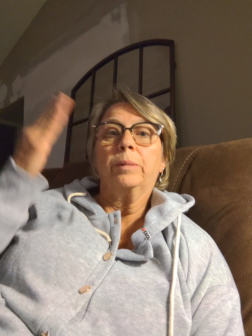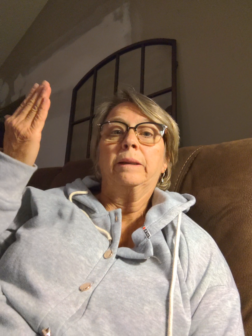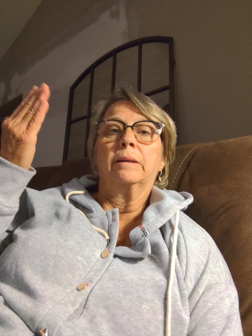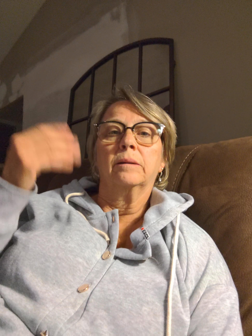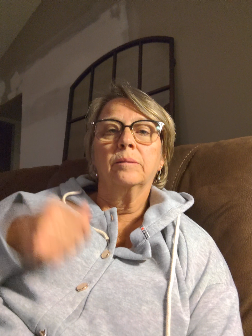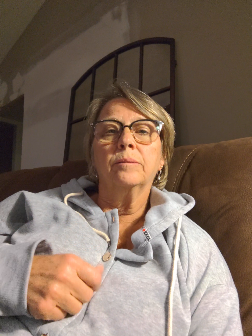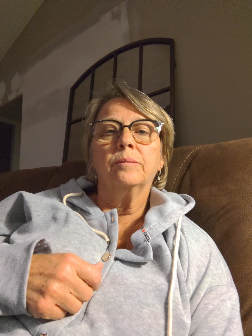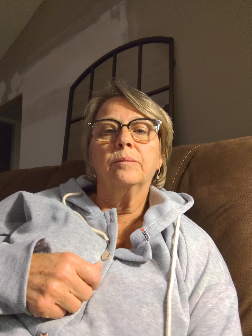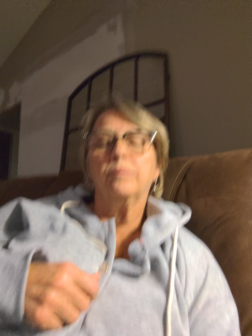open